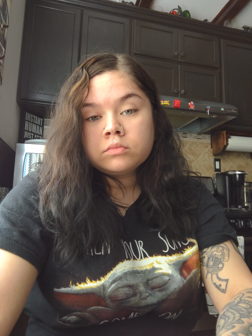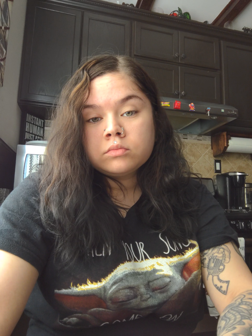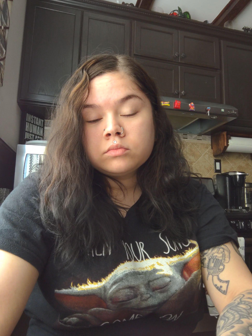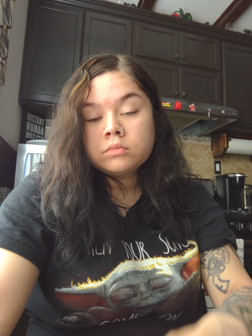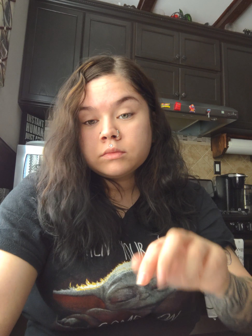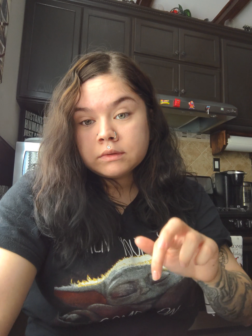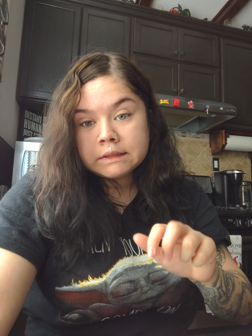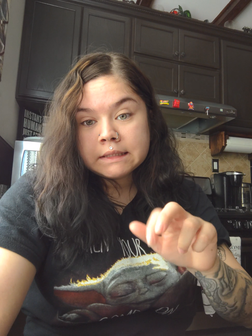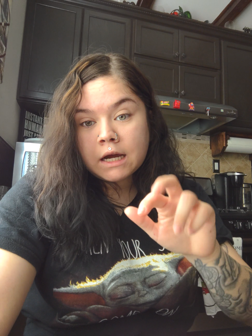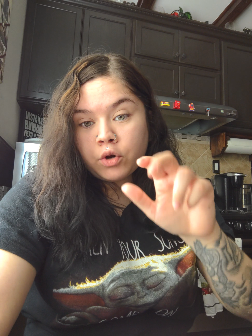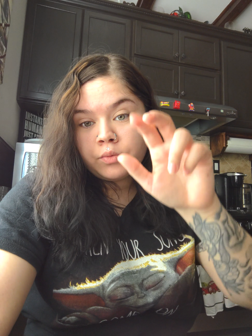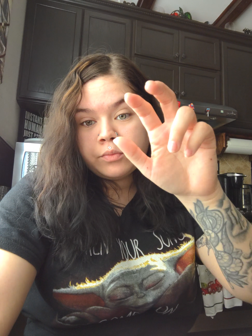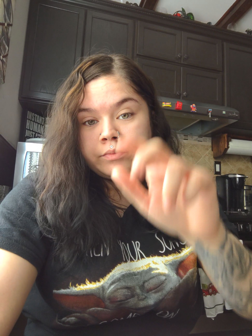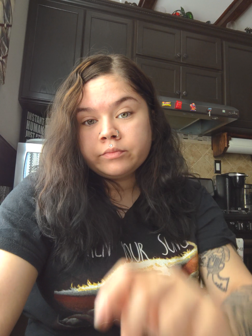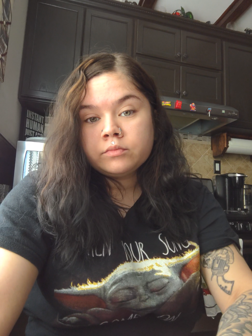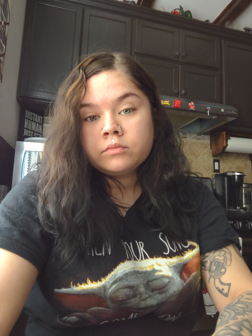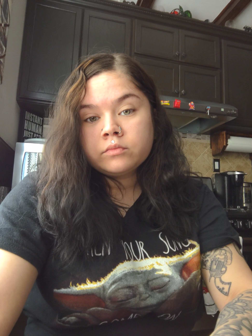stairs